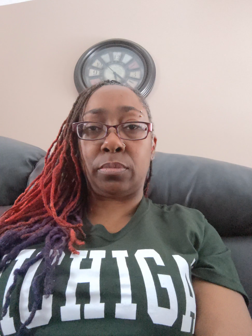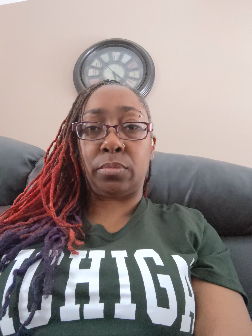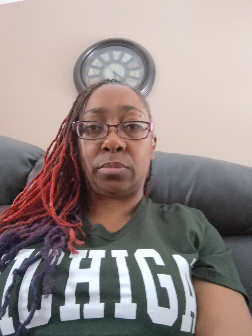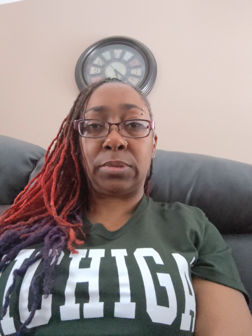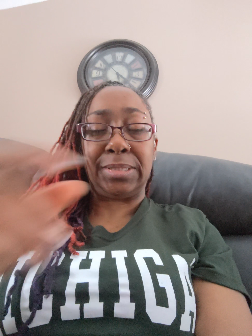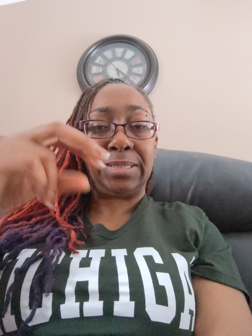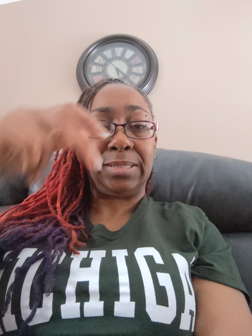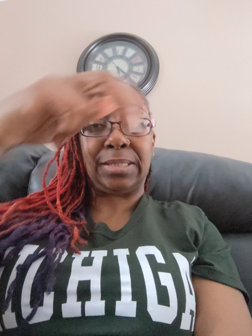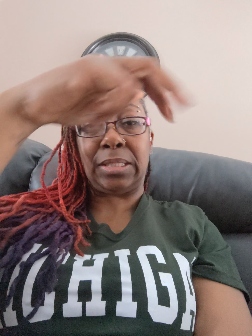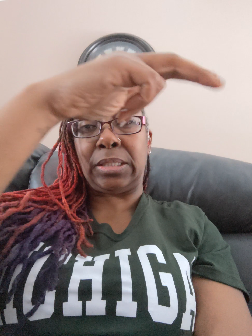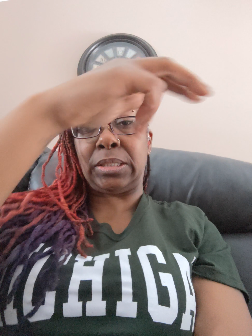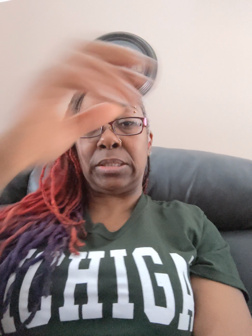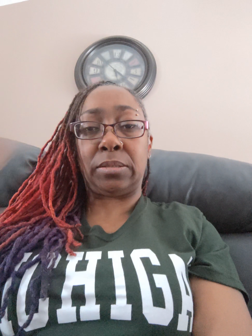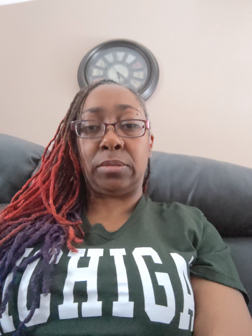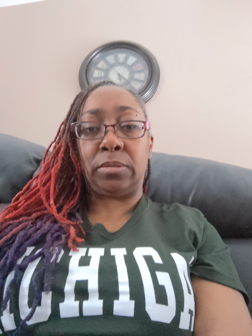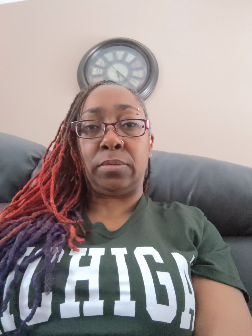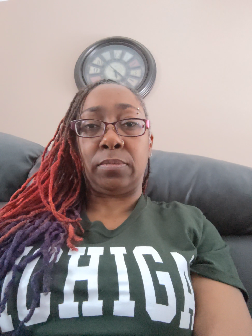stairs